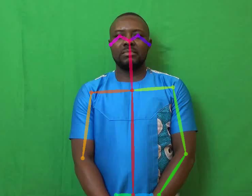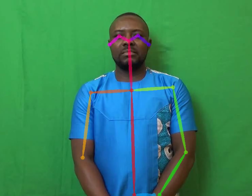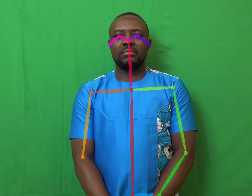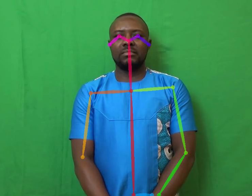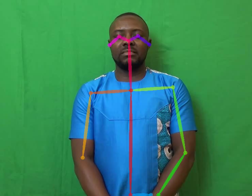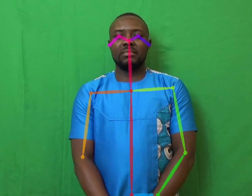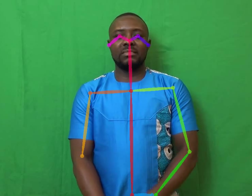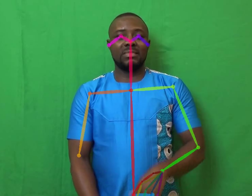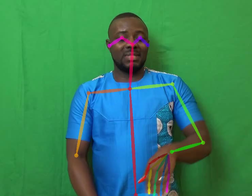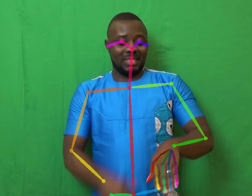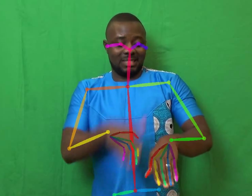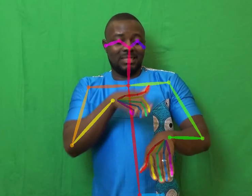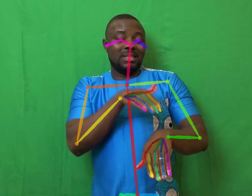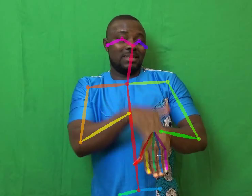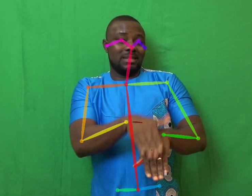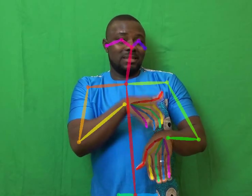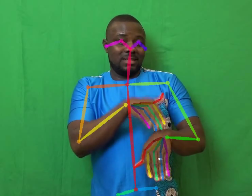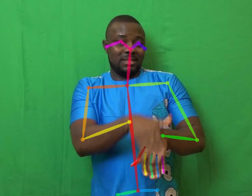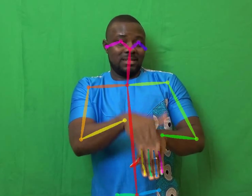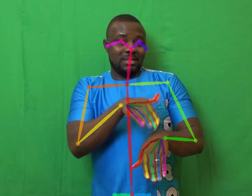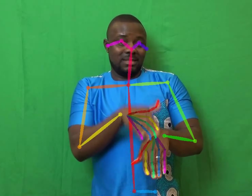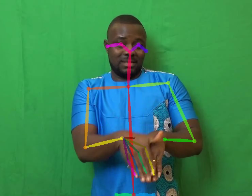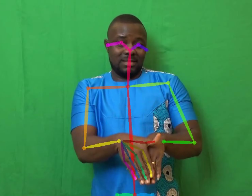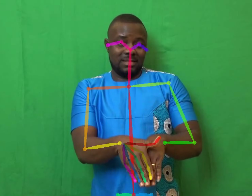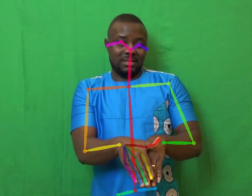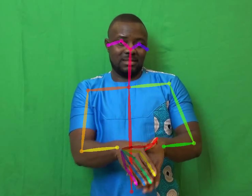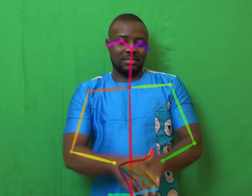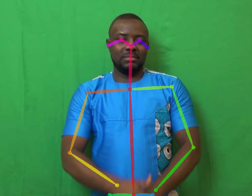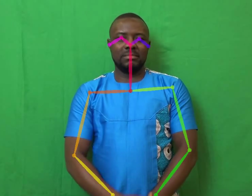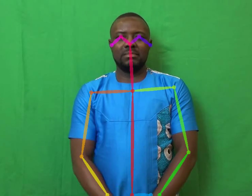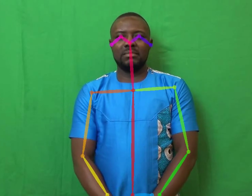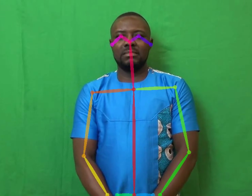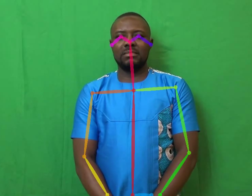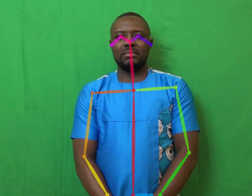pineapple